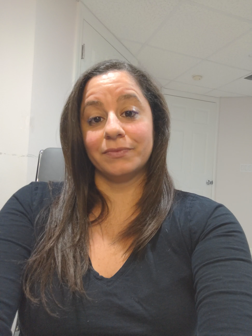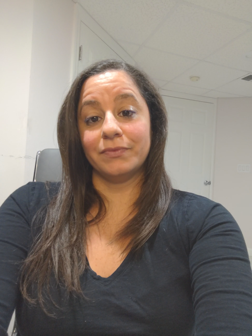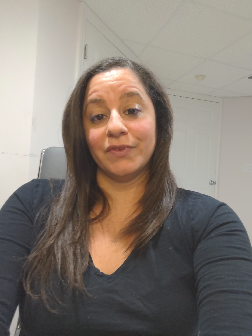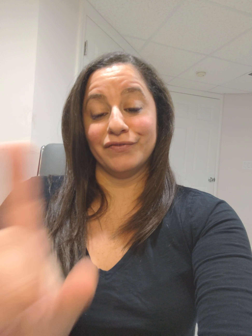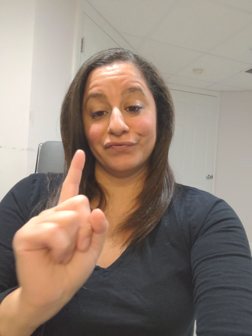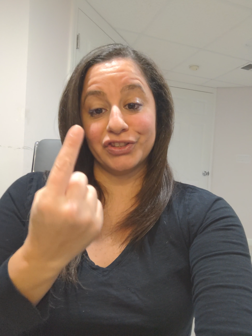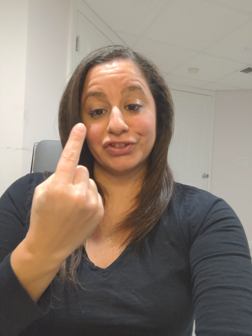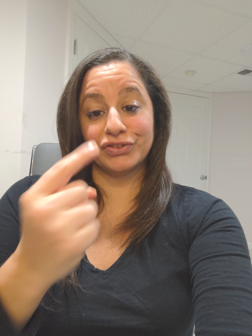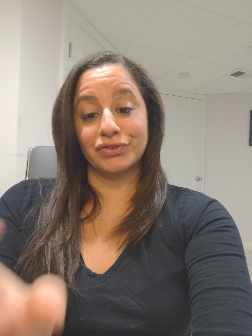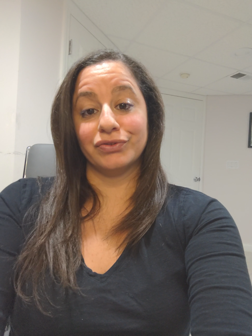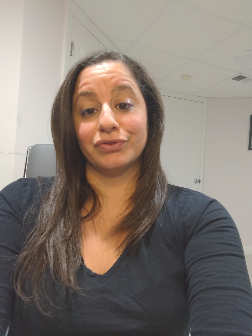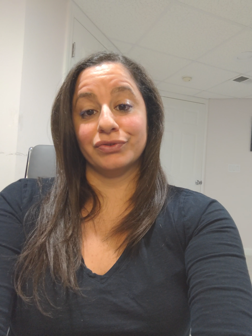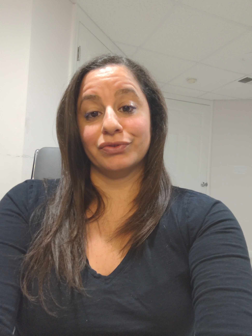first